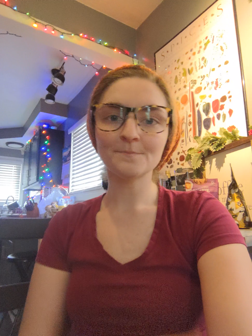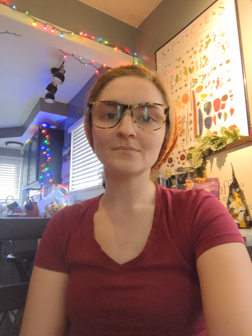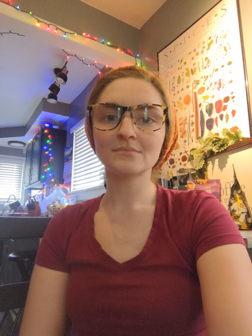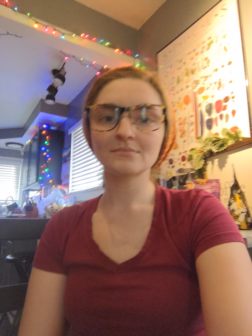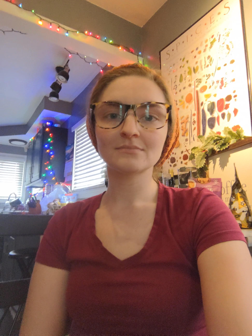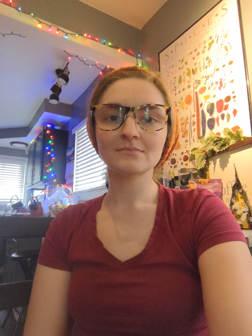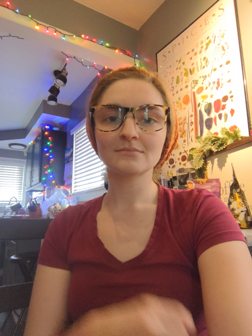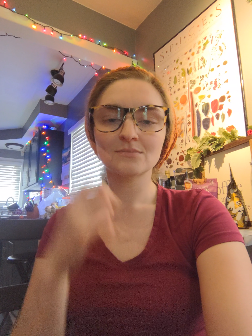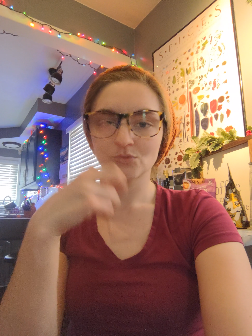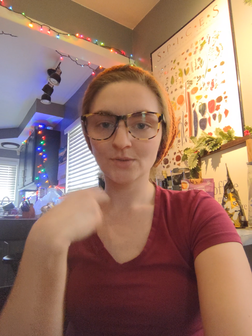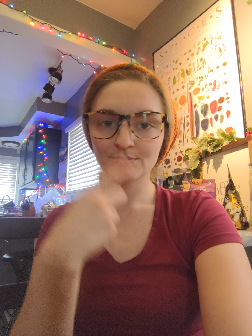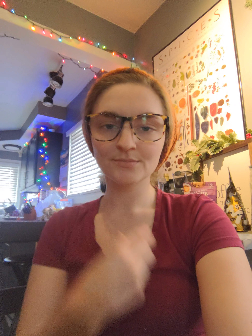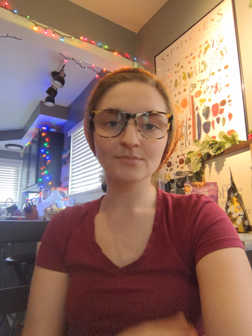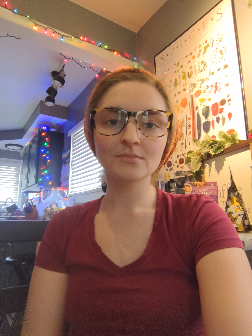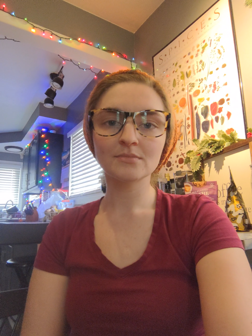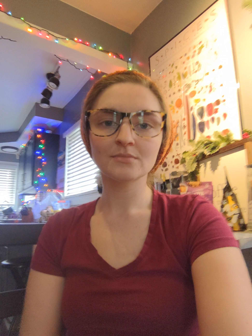face